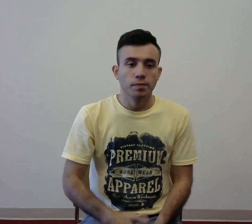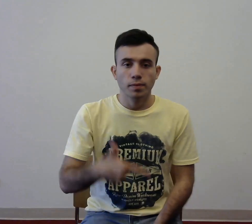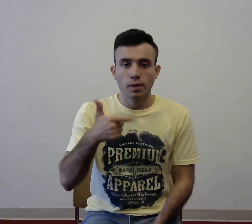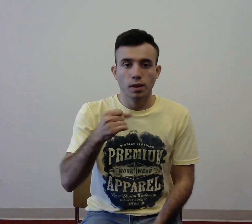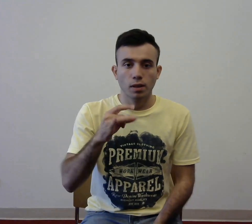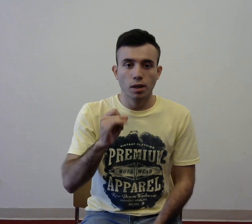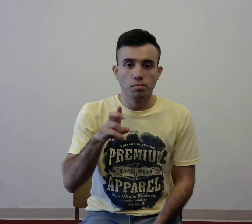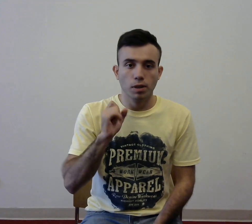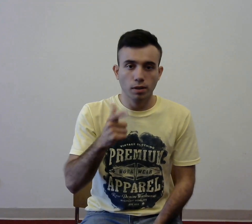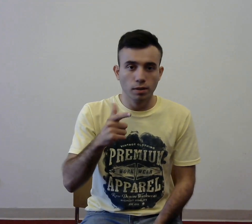qarabağ